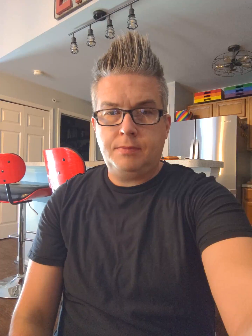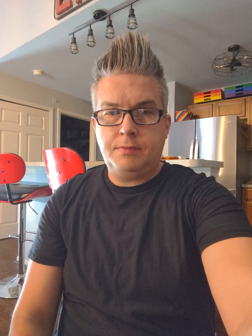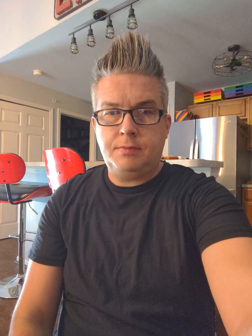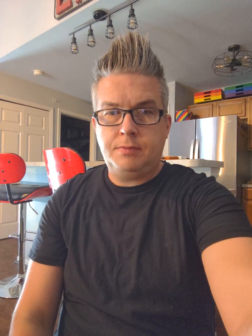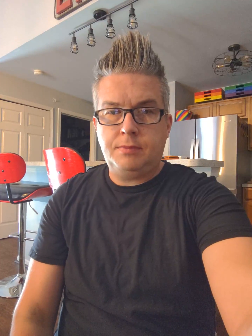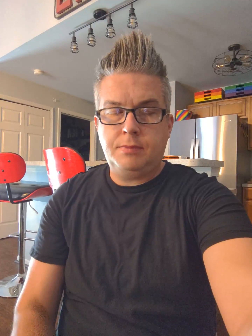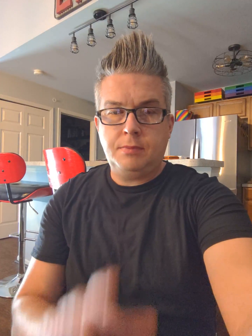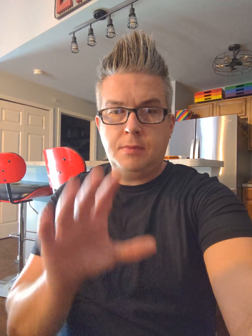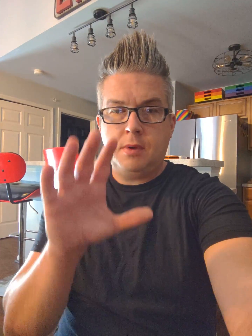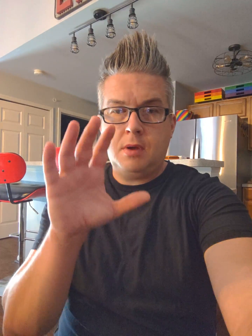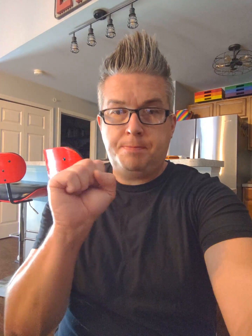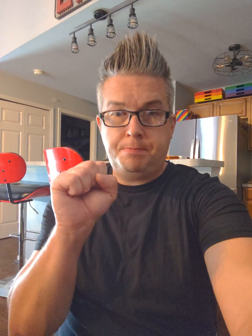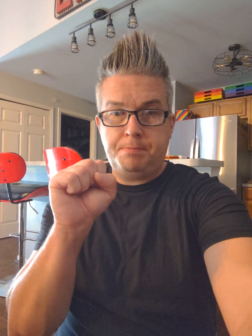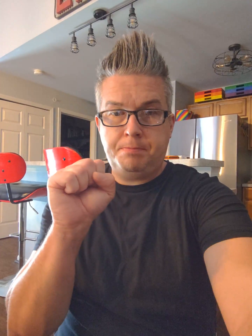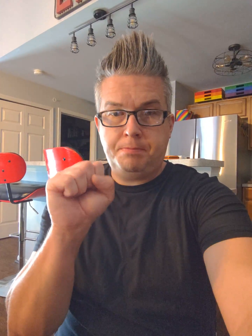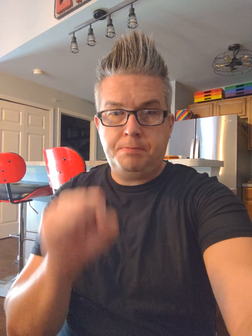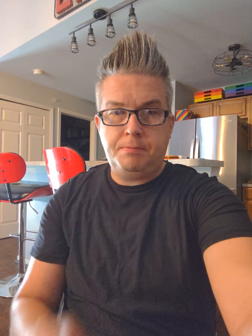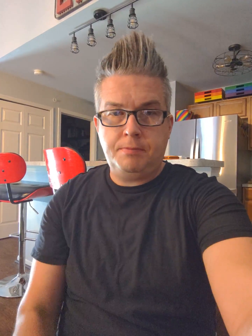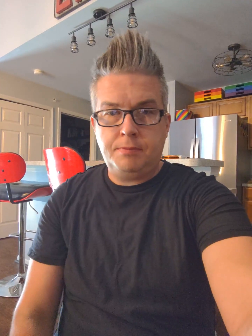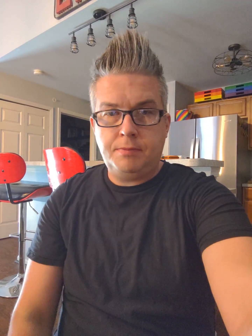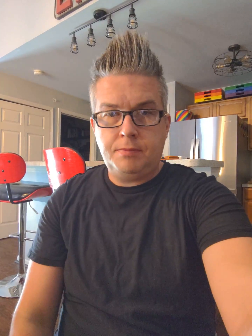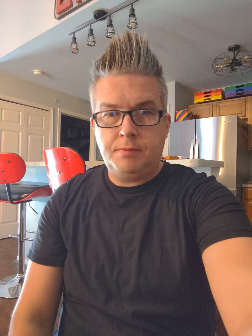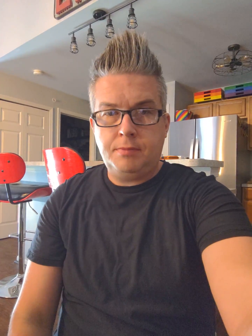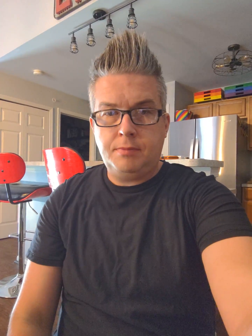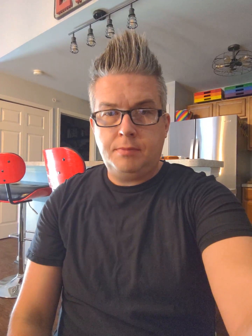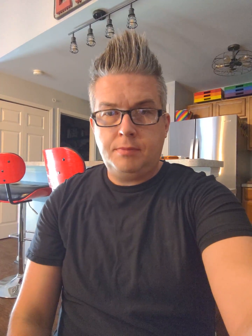catch